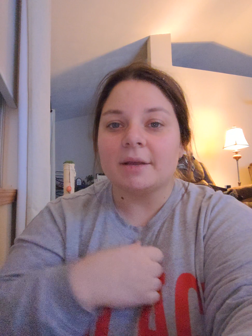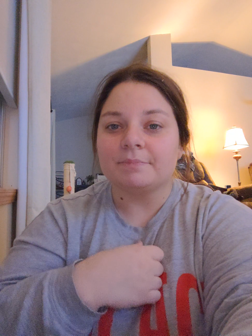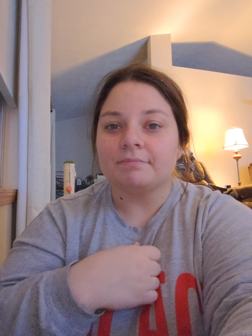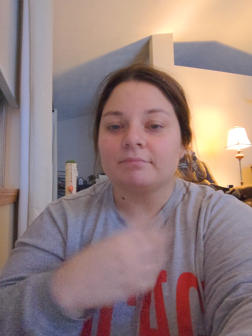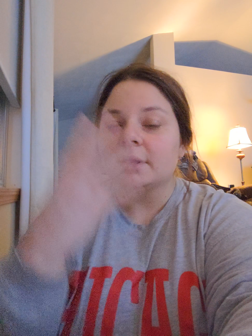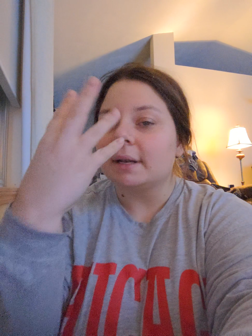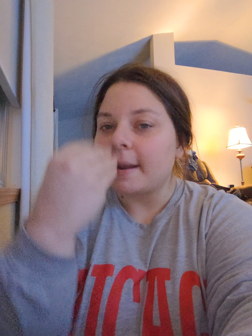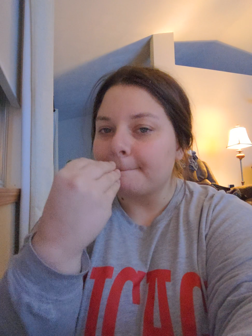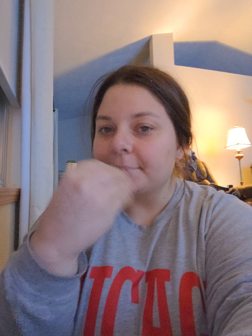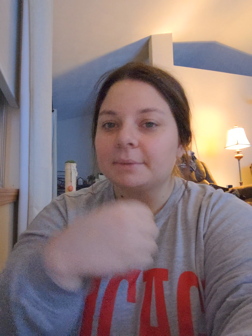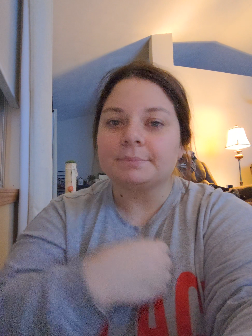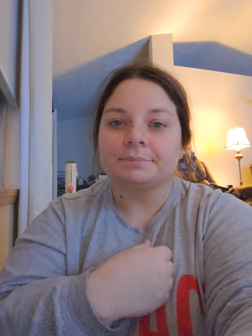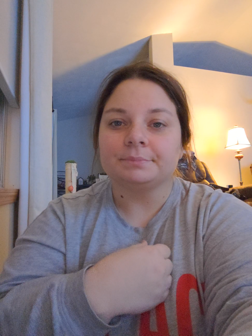nap